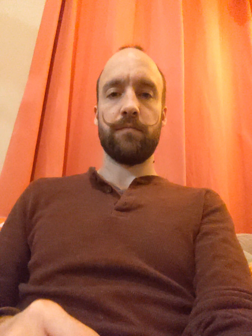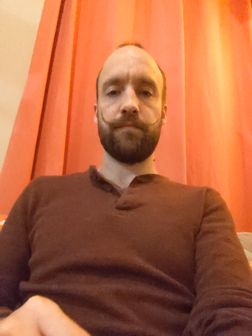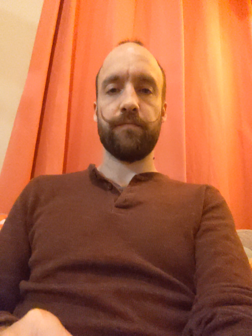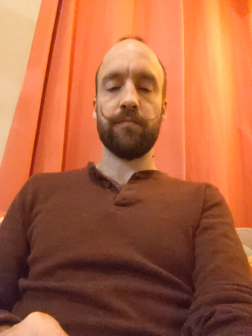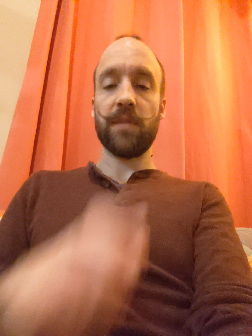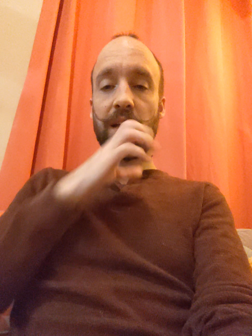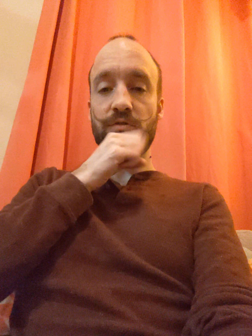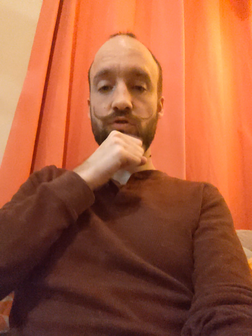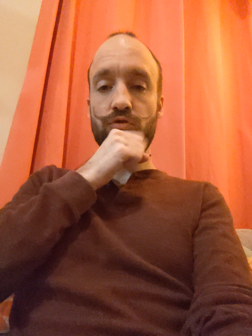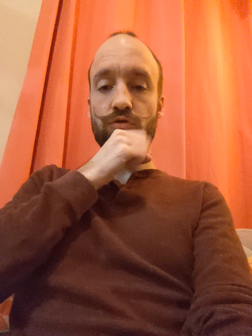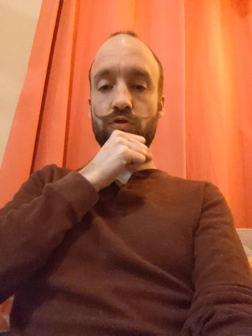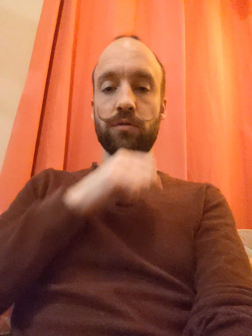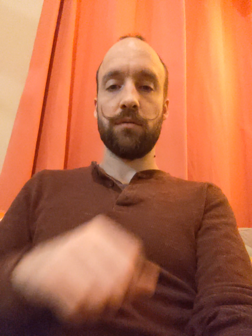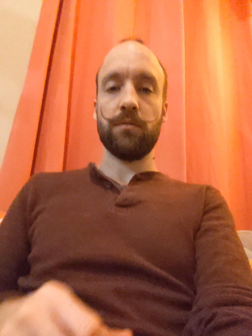orange